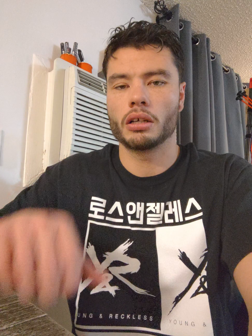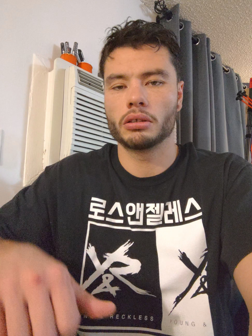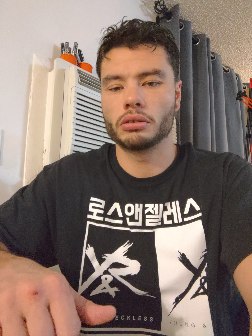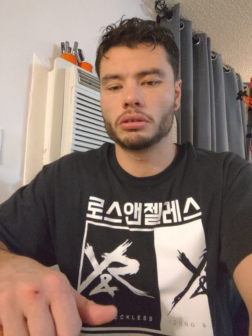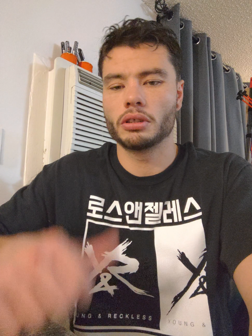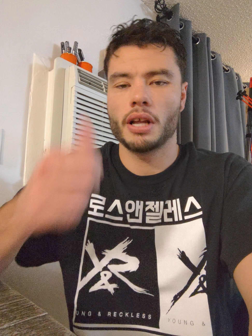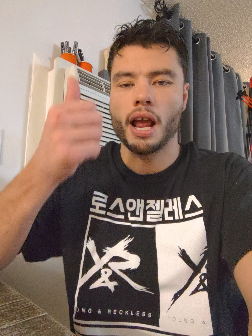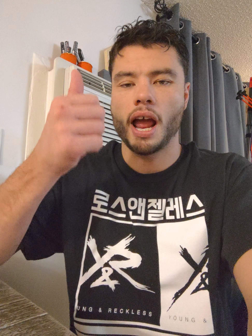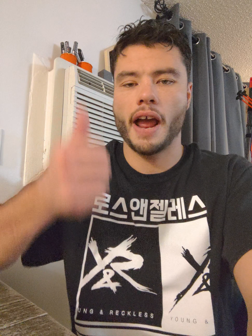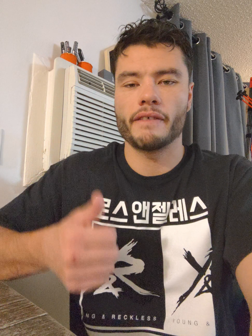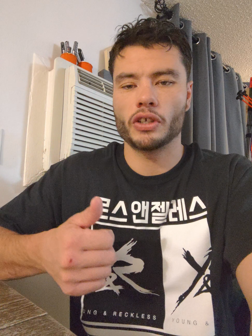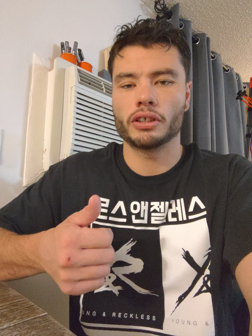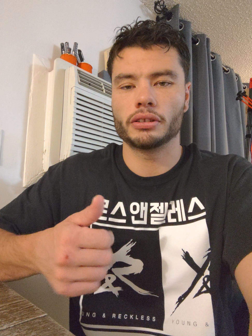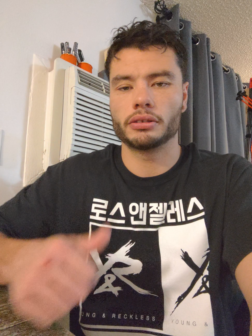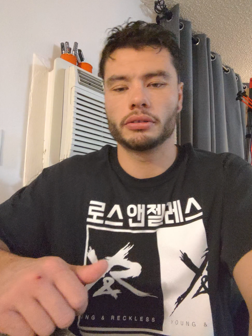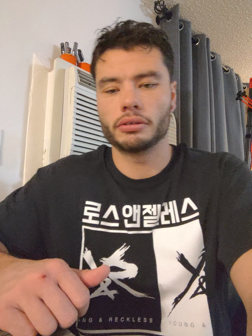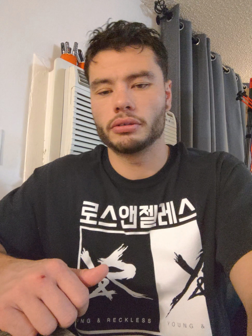every